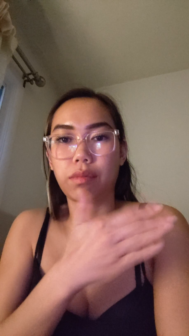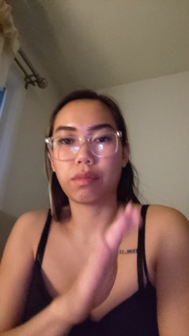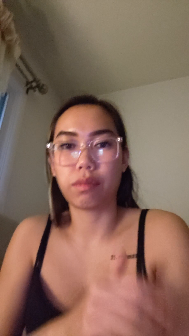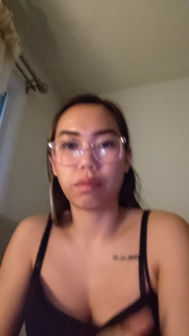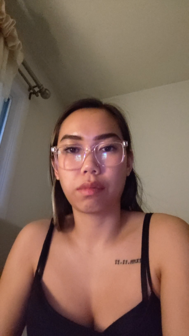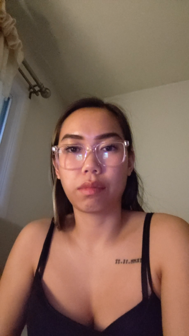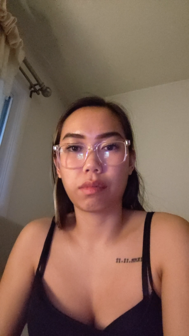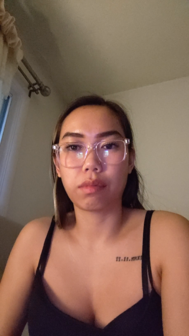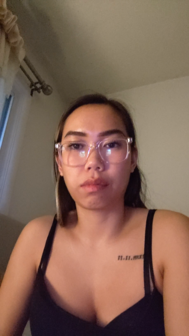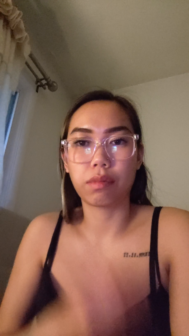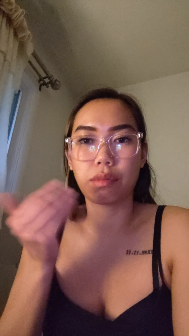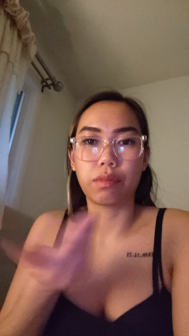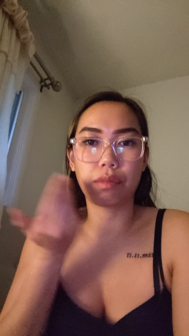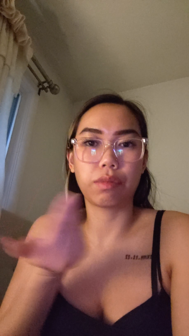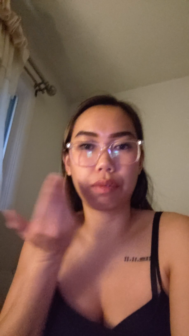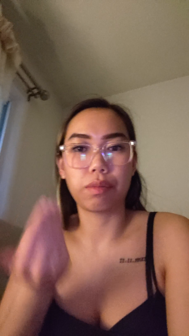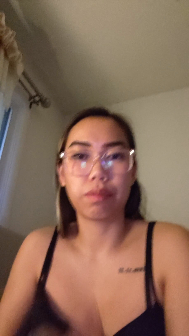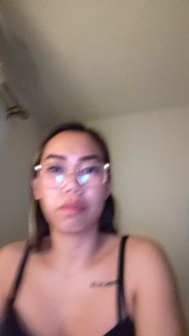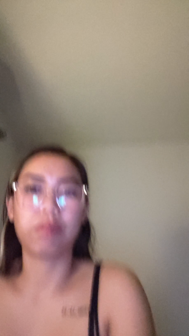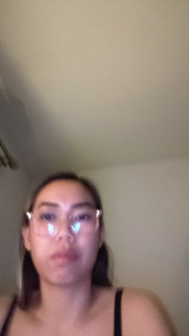new